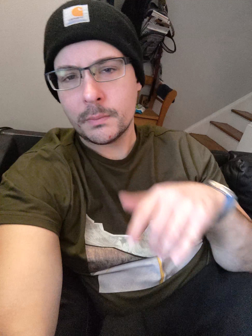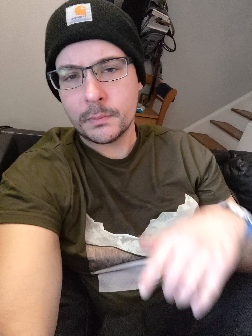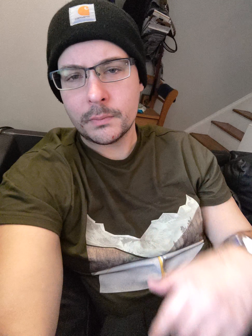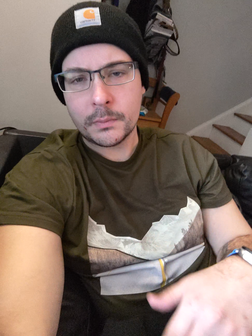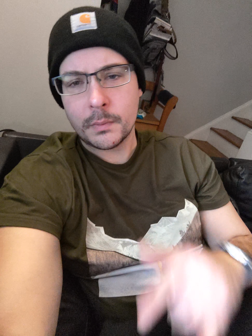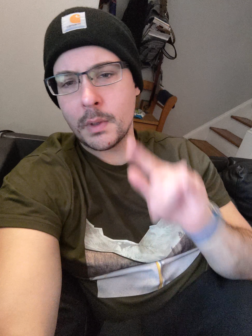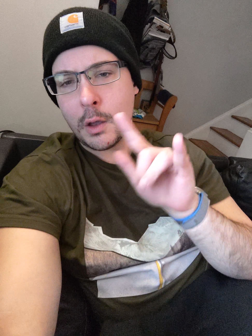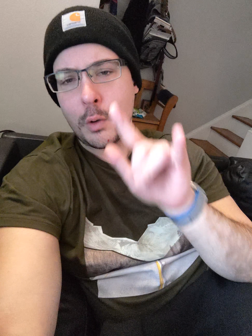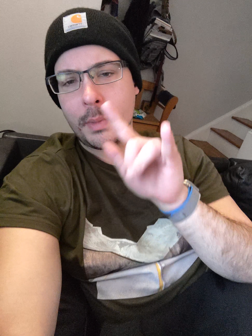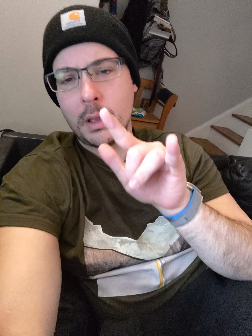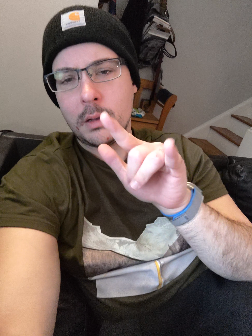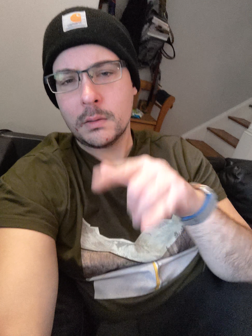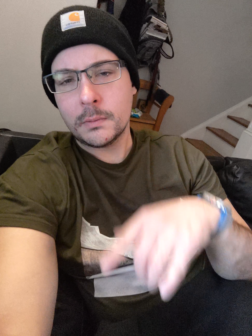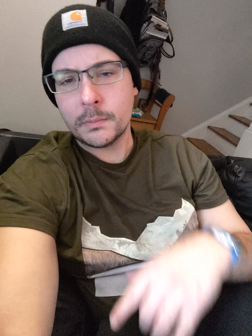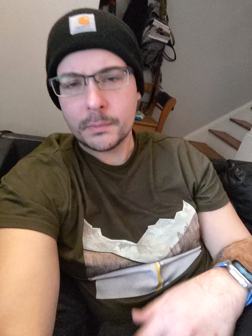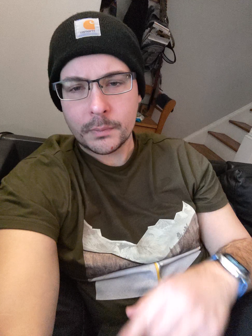airplane